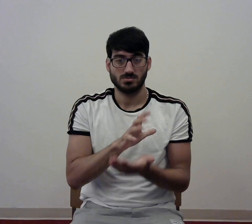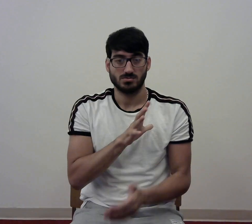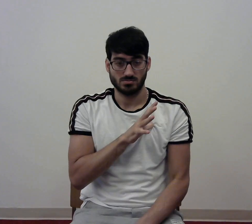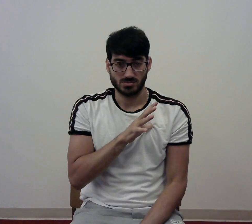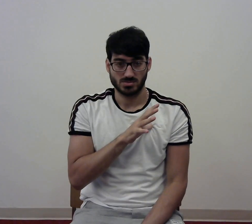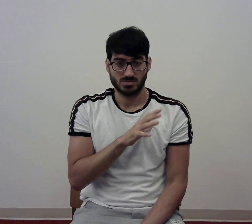olmaq